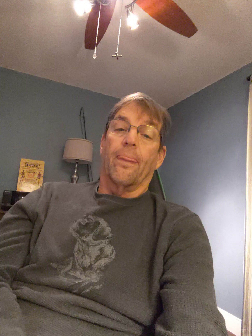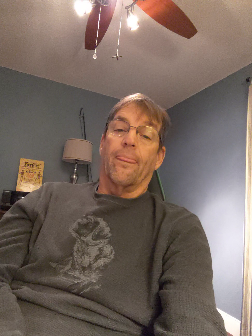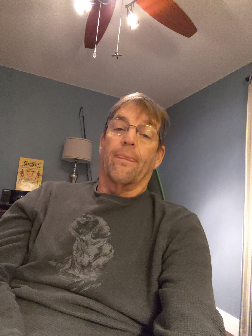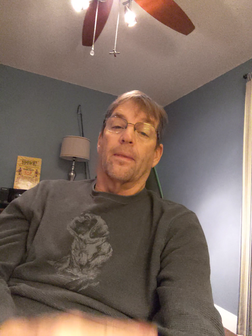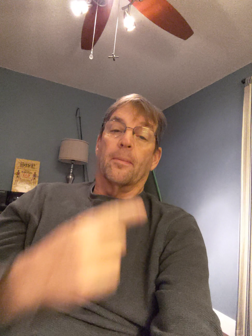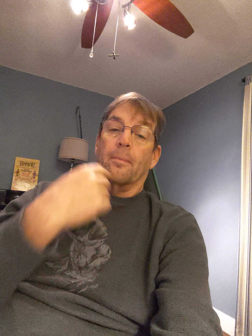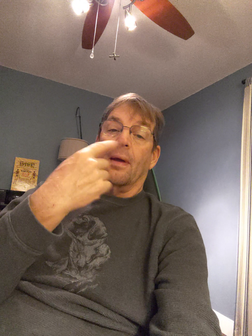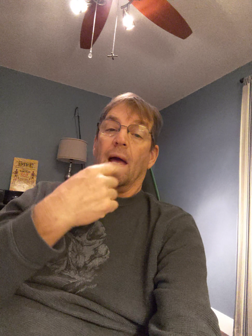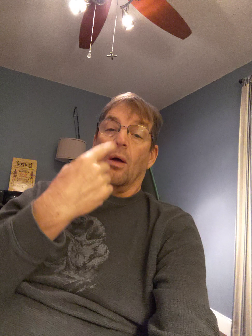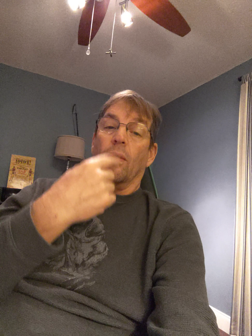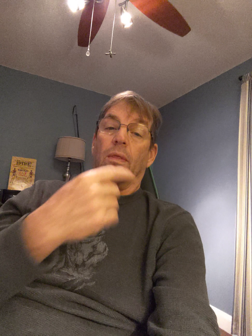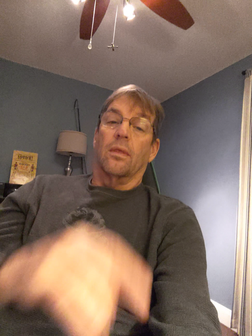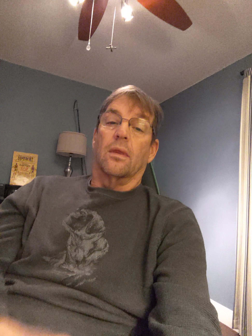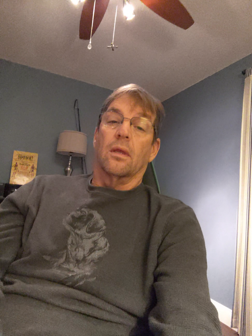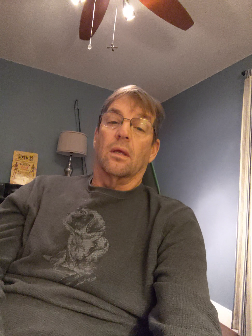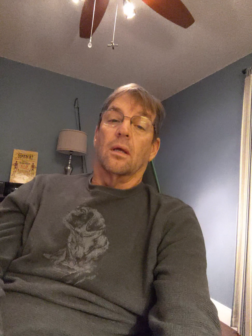mouth